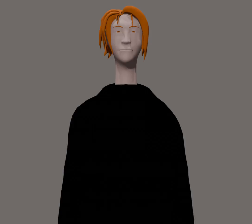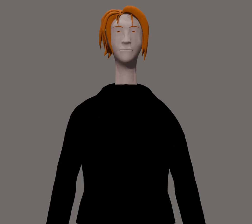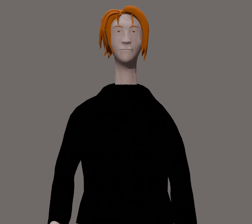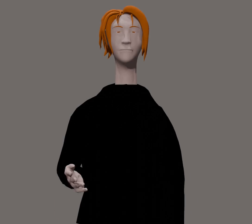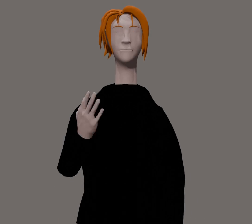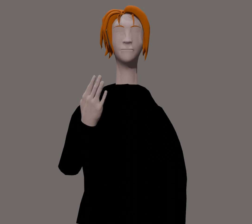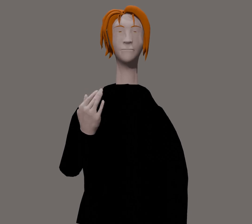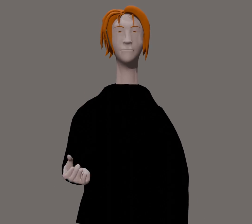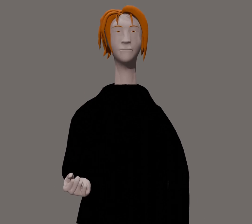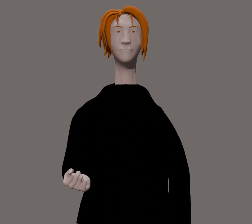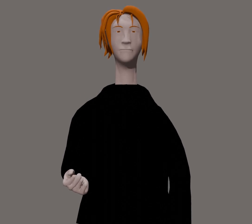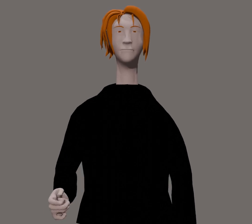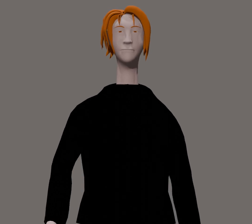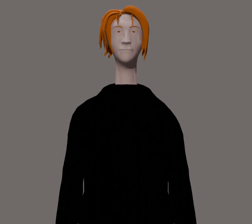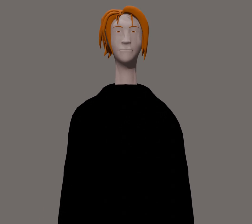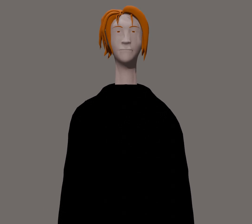Bullshit